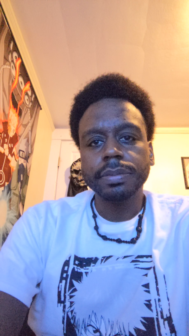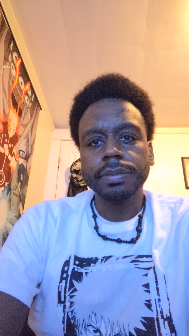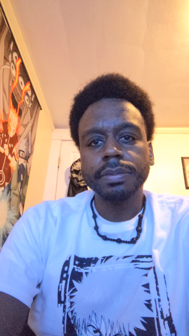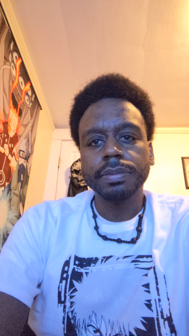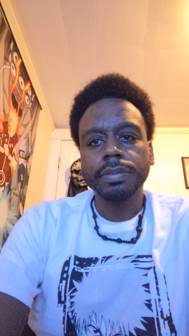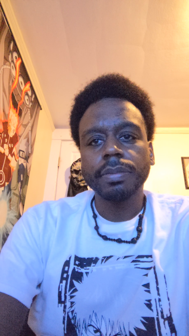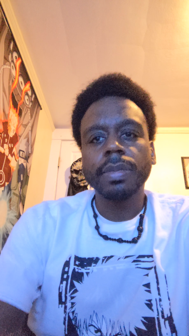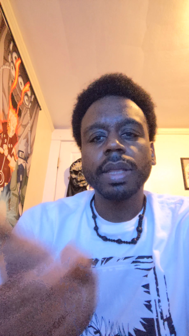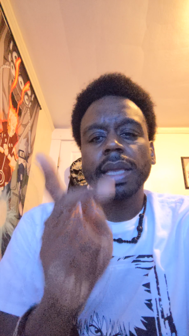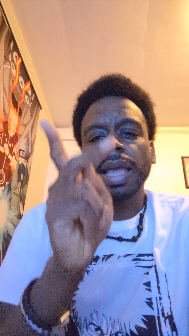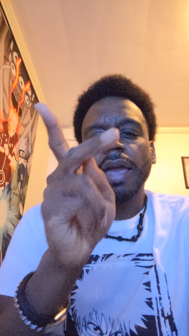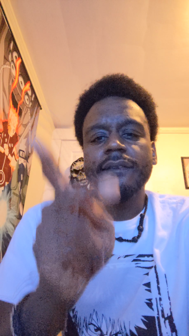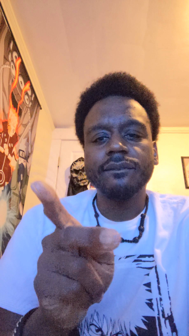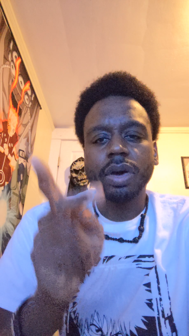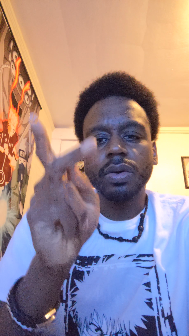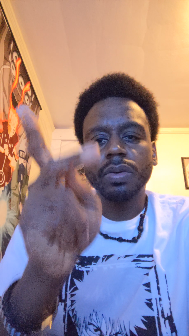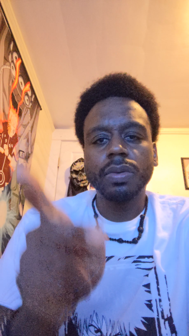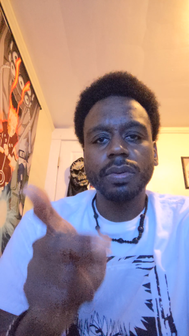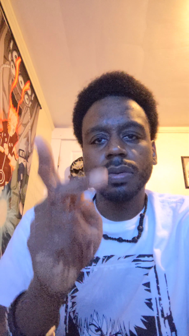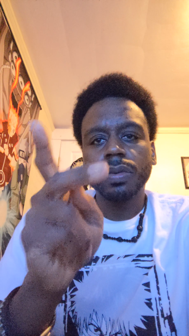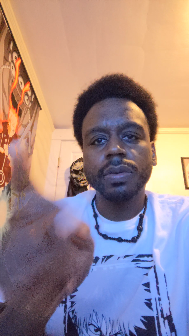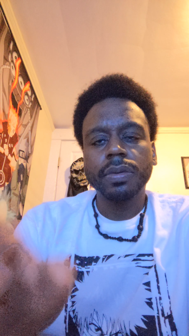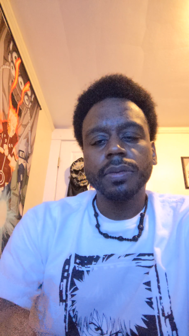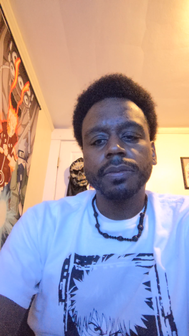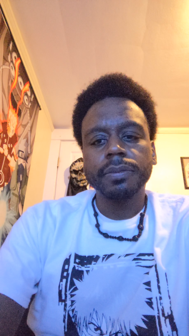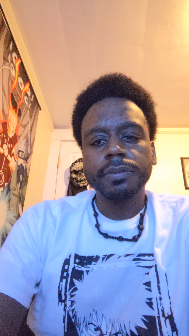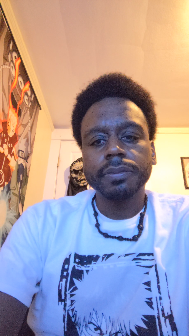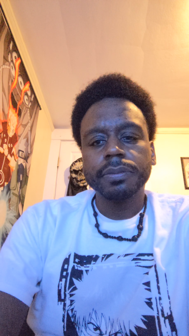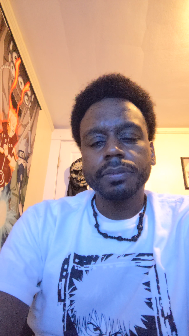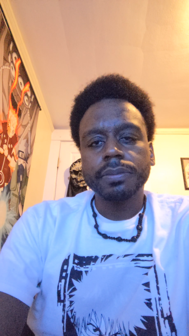careful